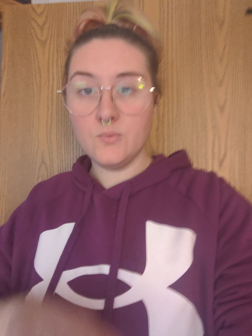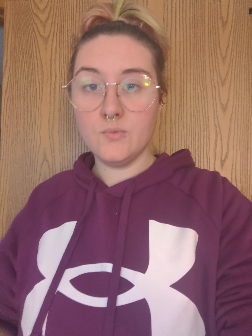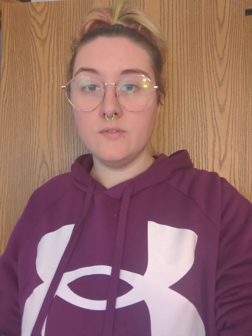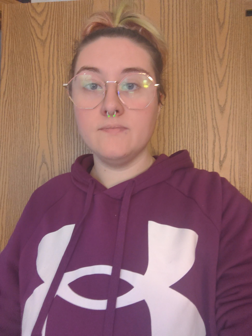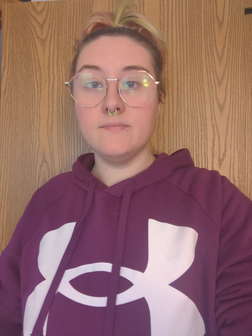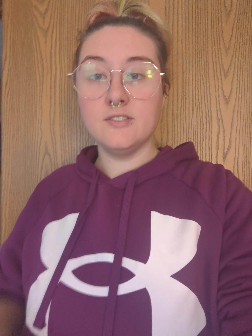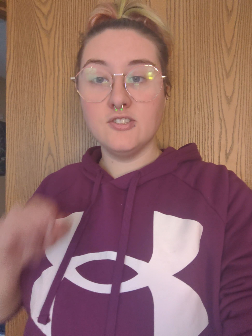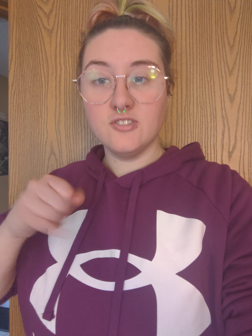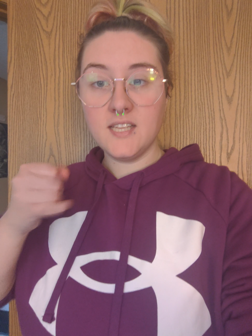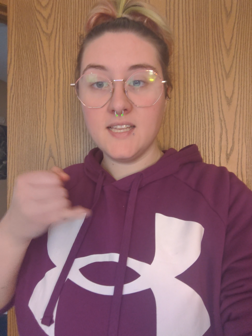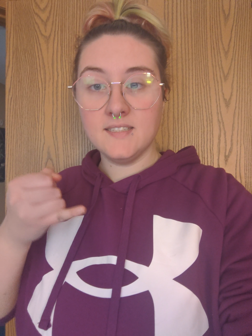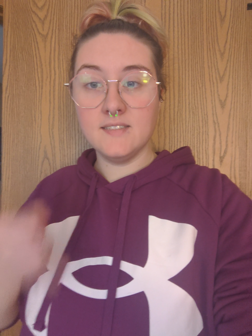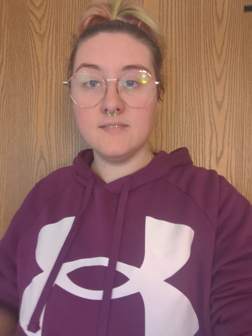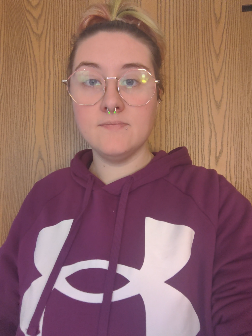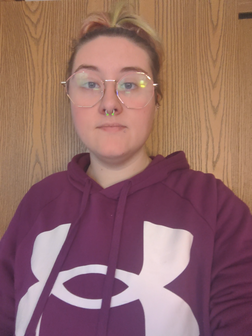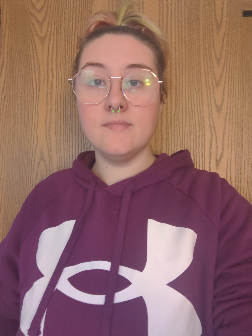jeans